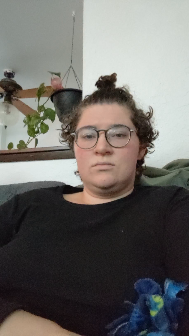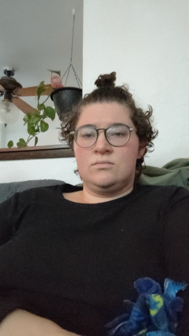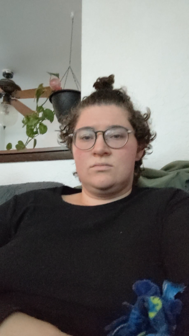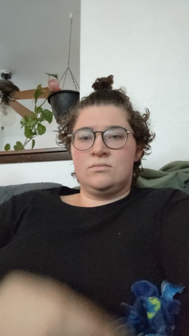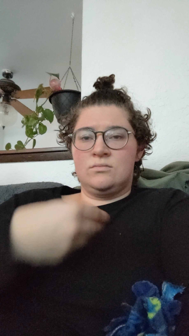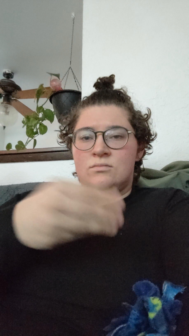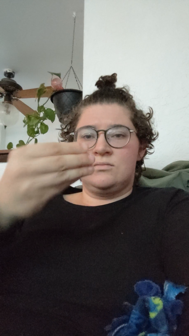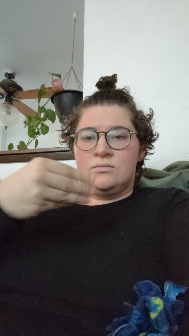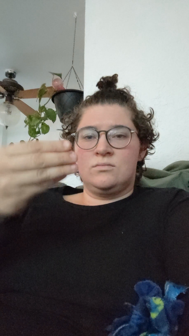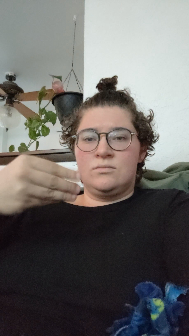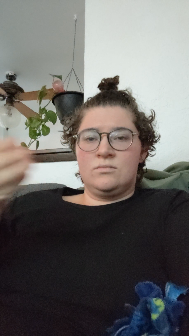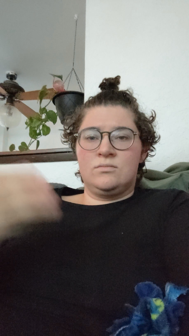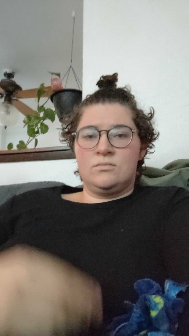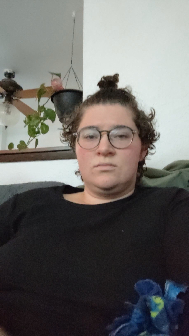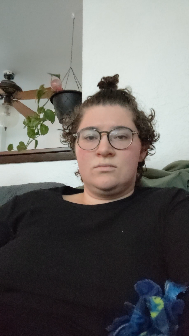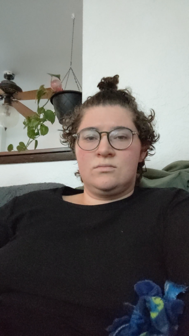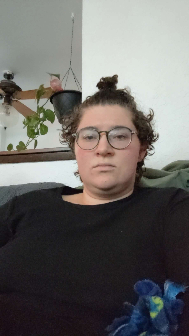shopping